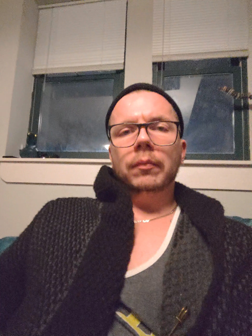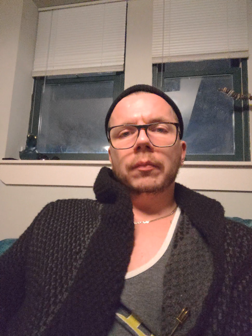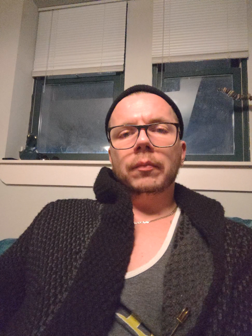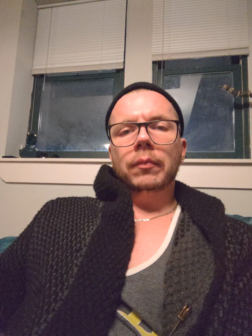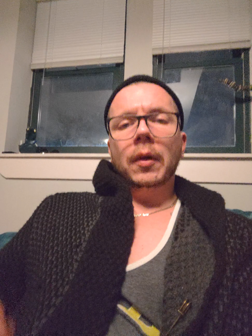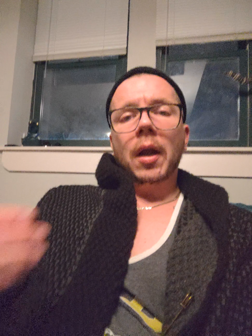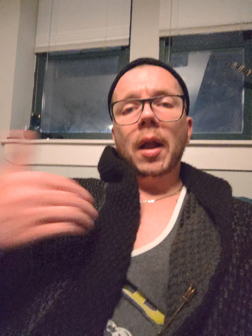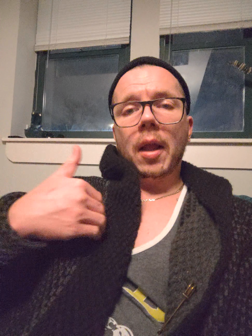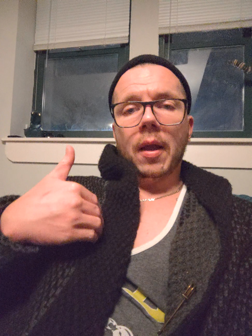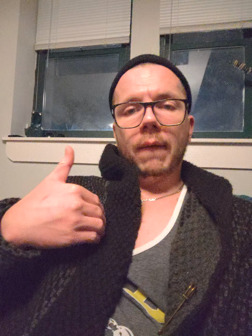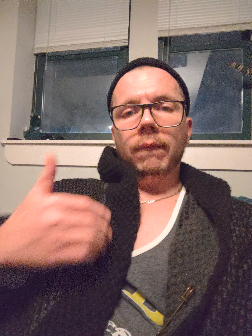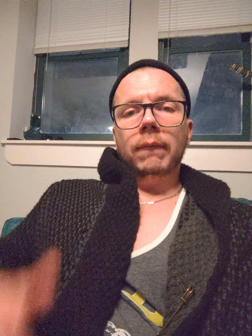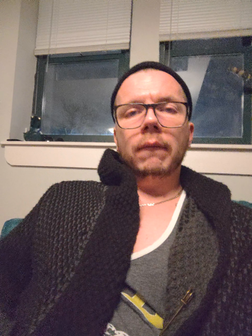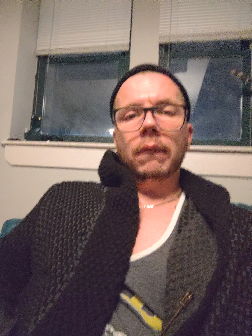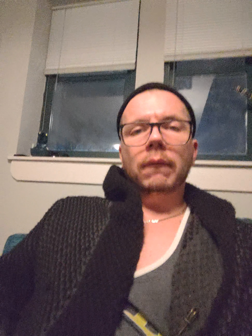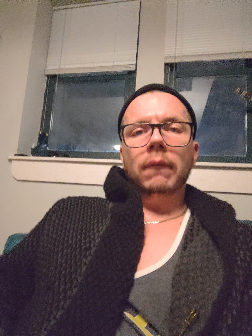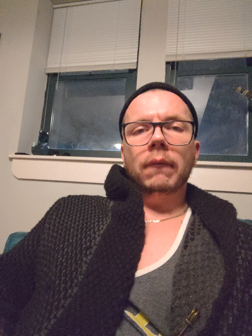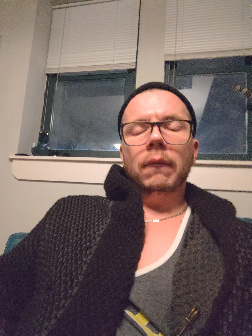have